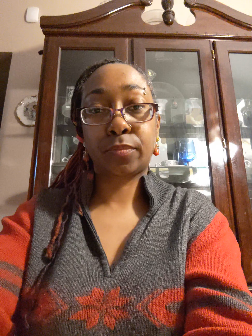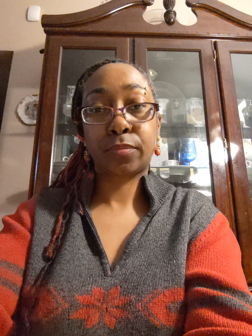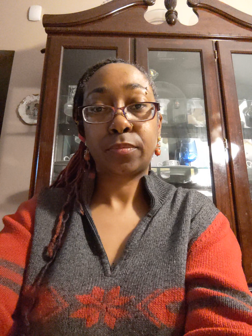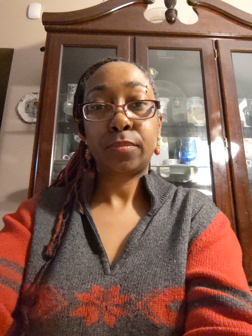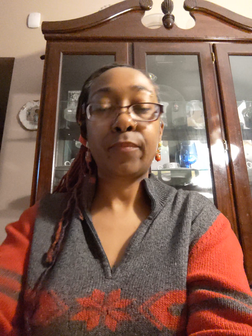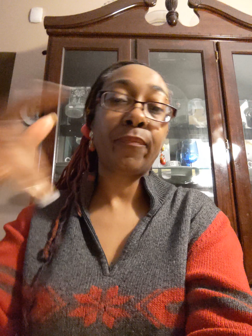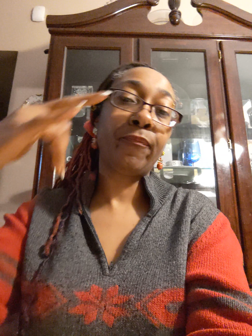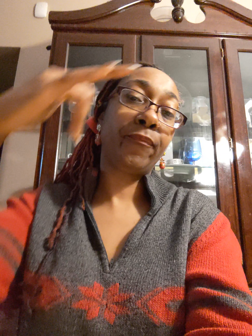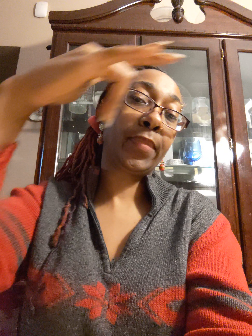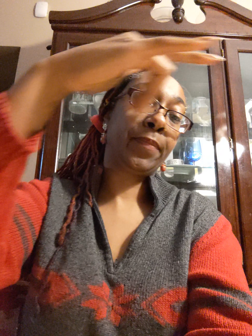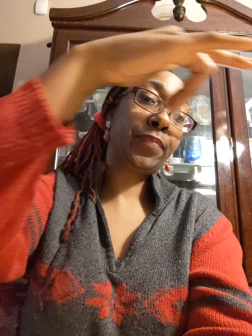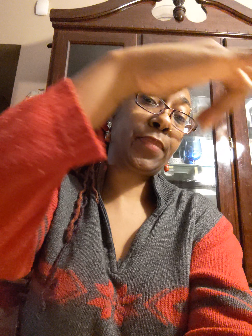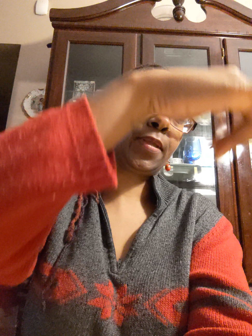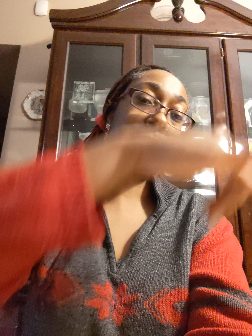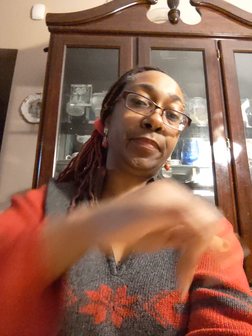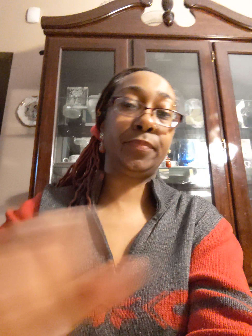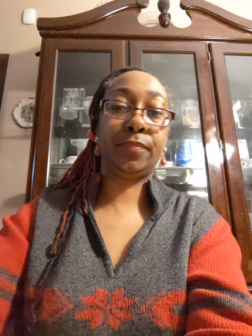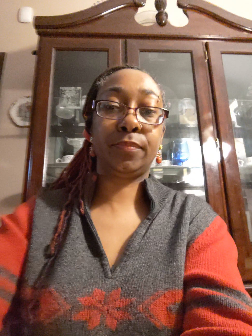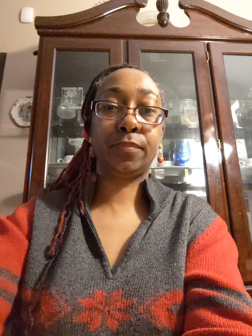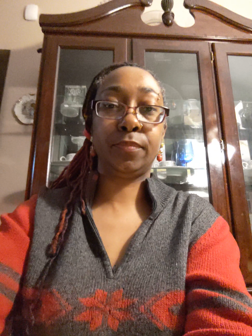airplane